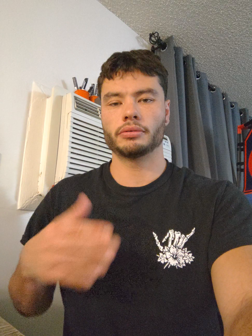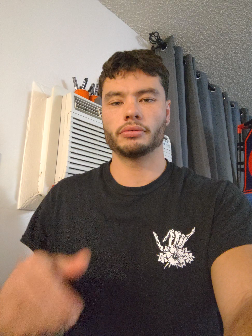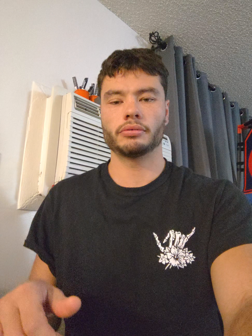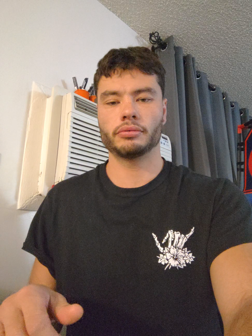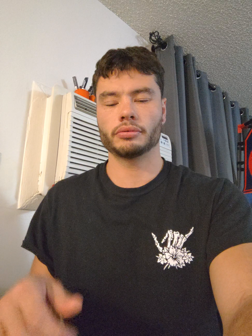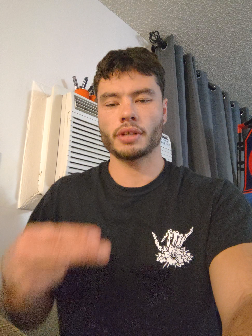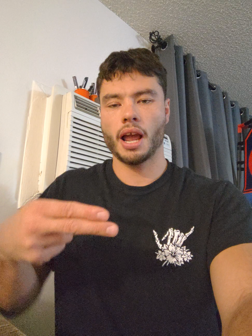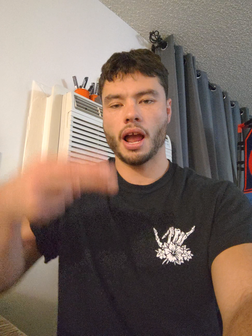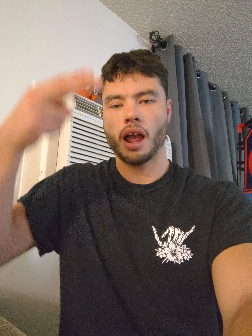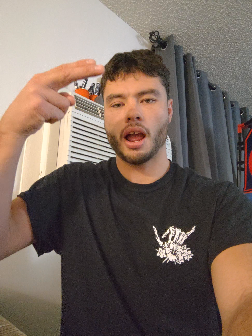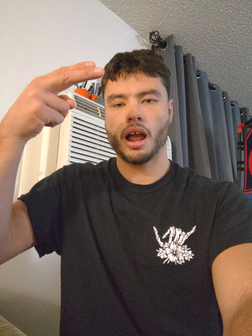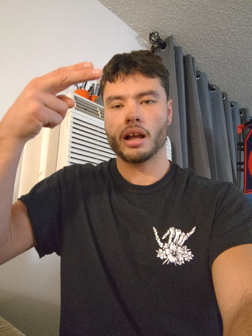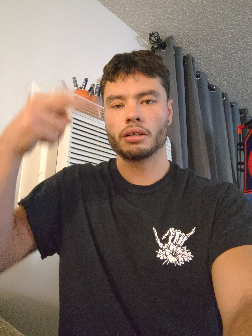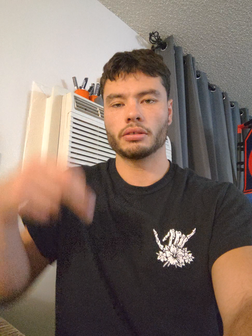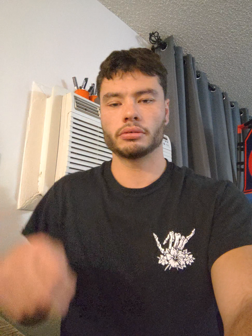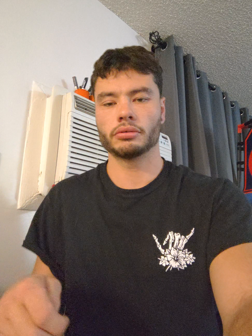high